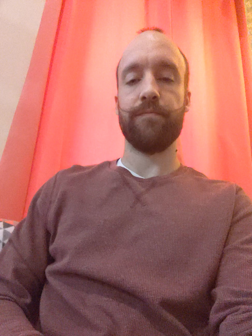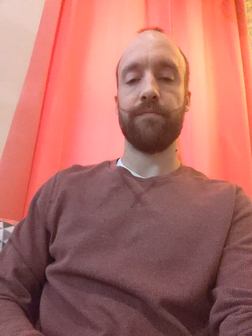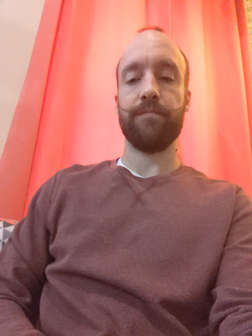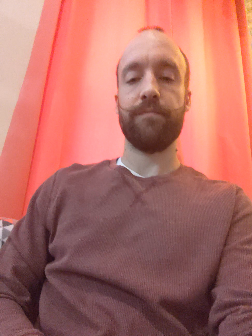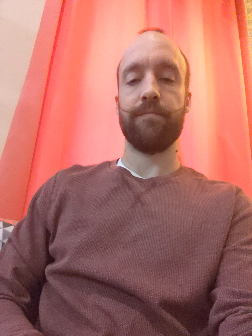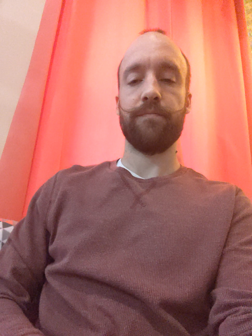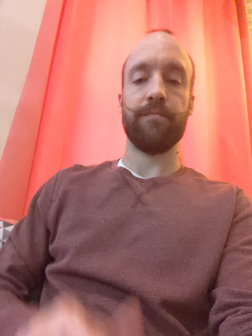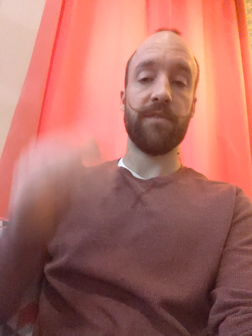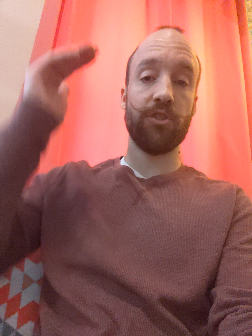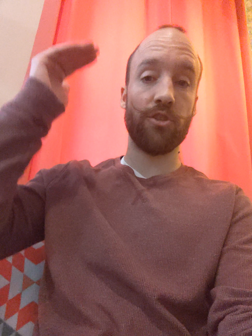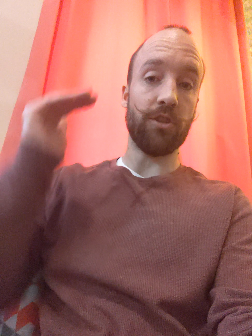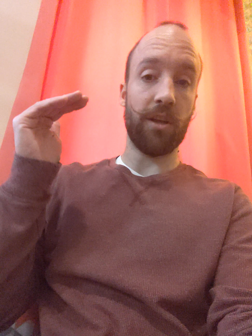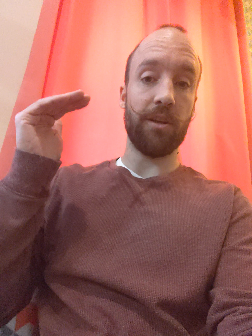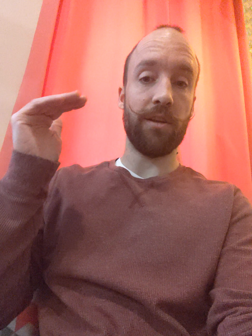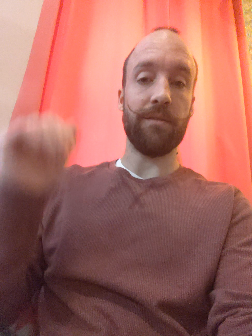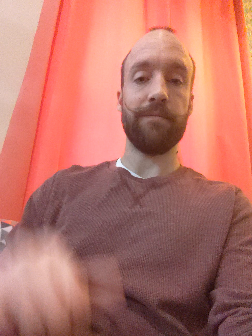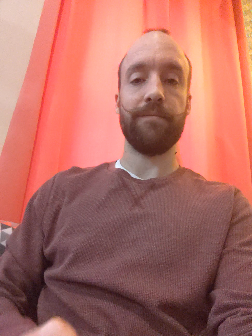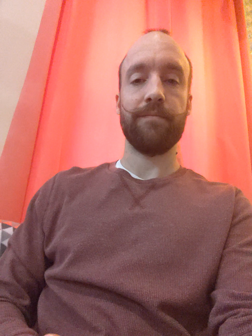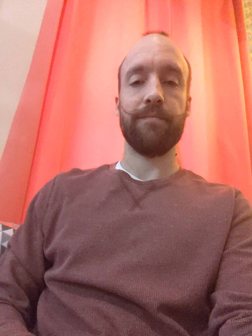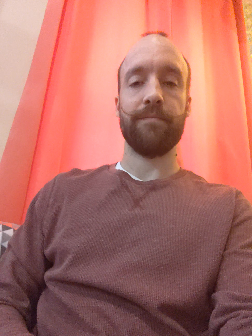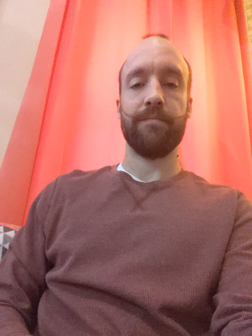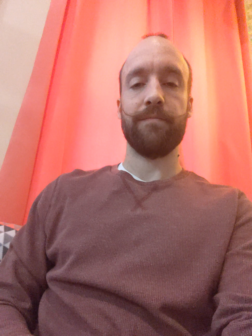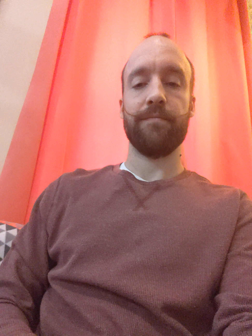child